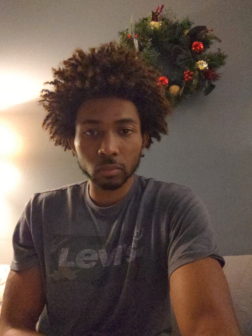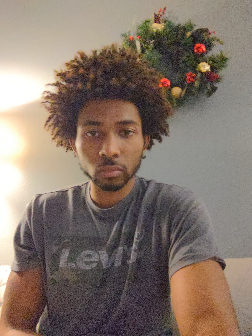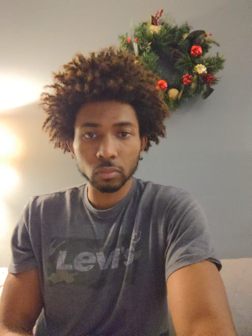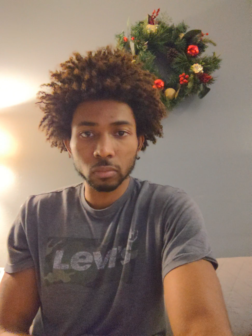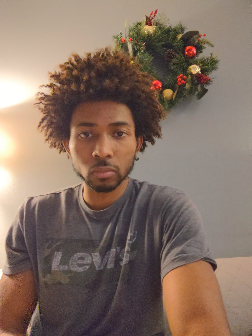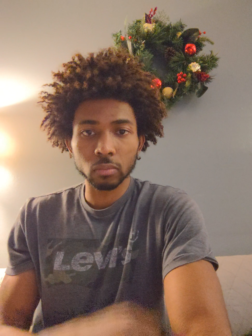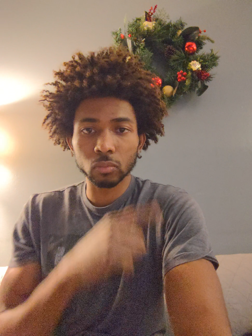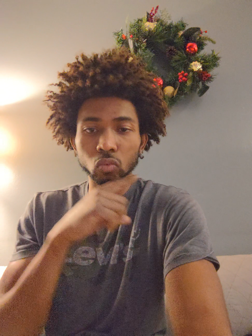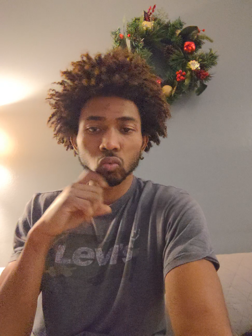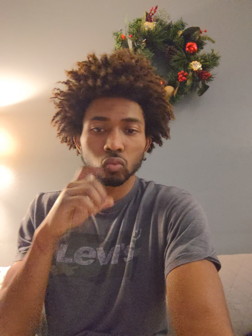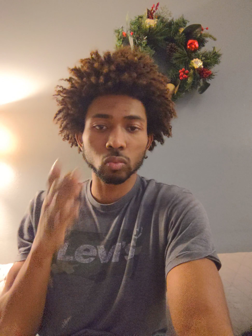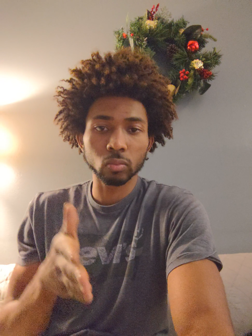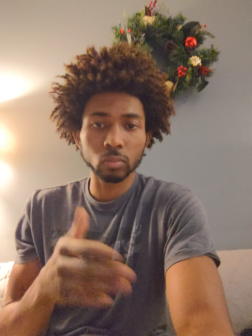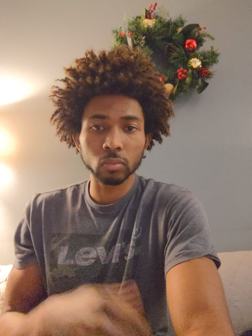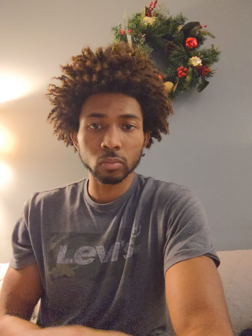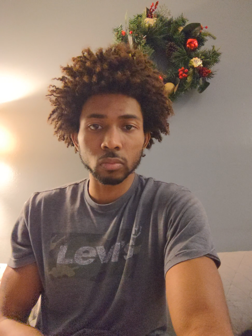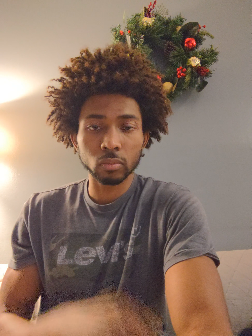dryer